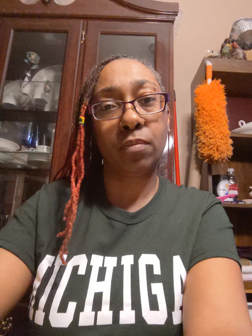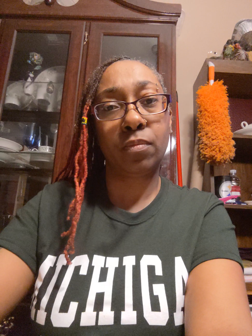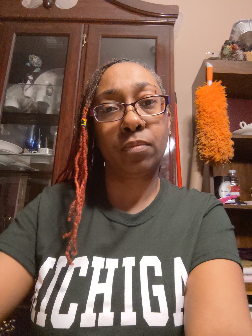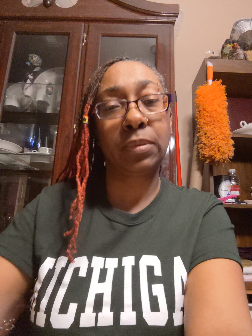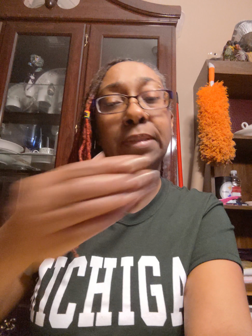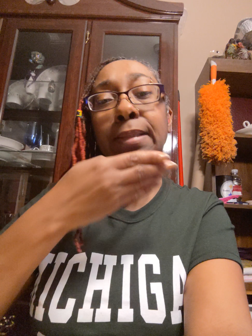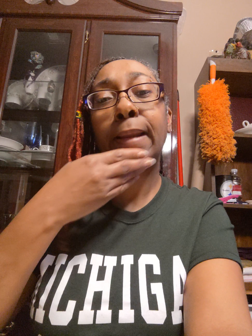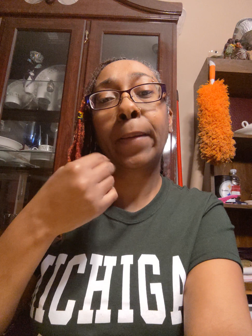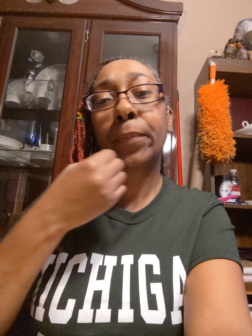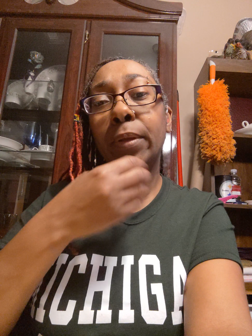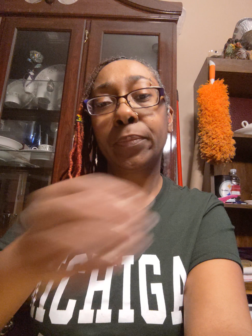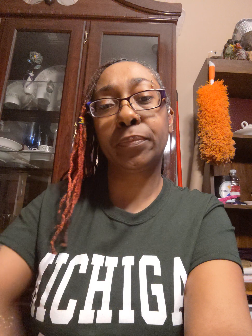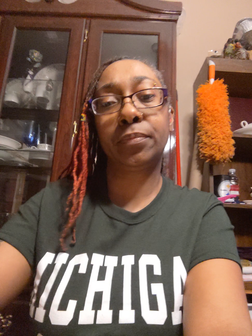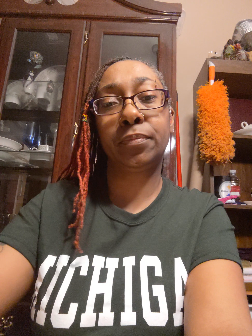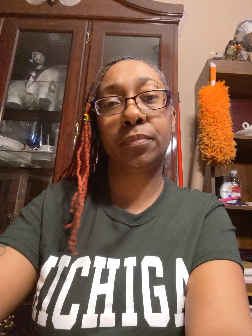napkin